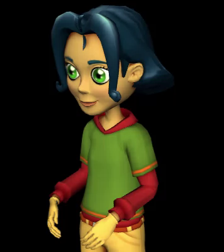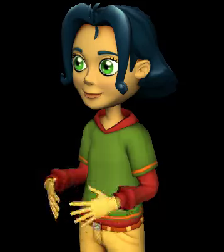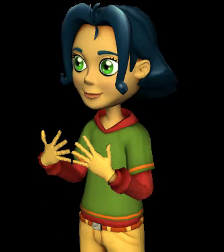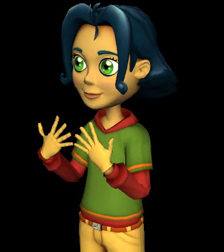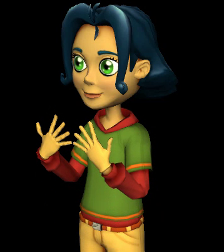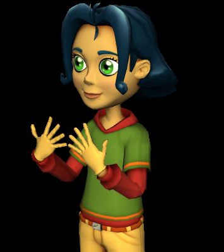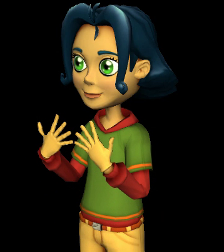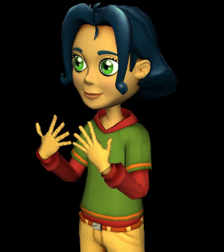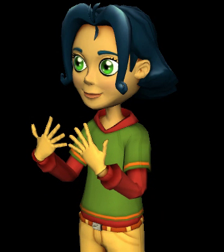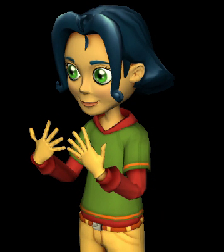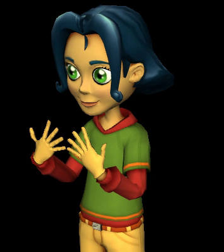يد